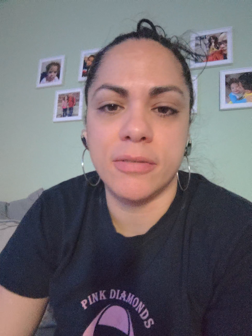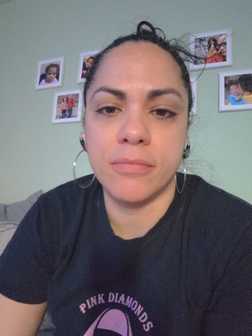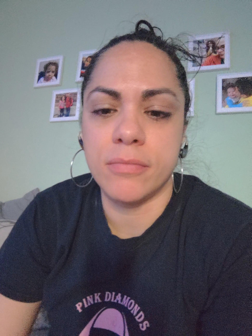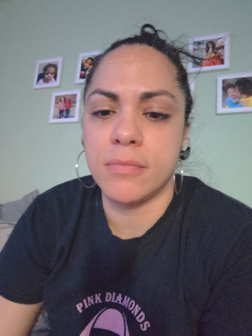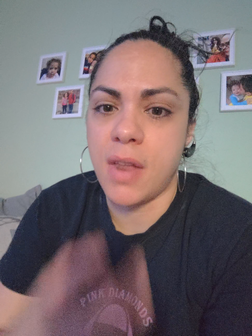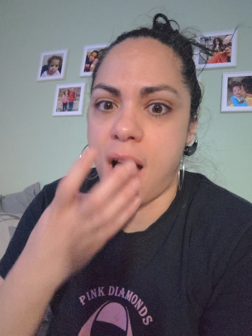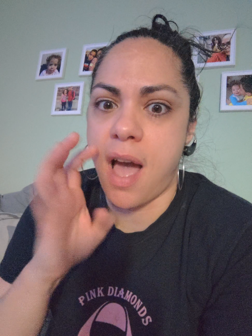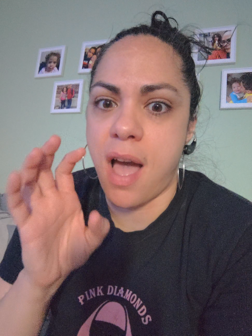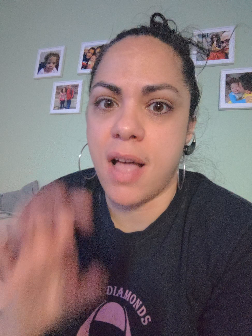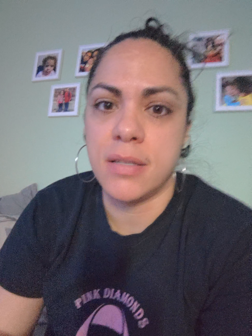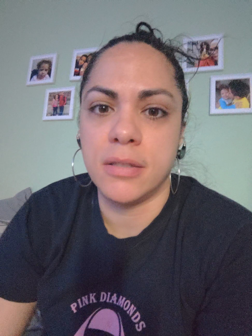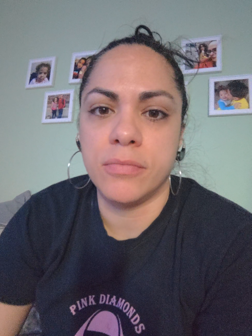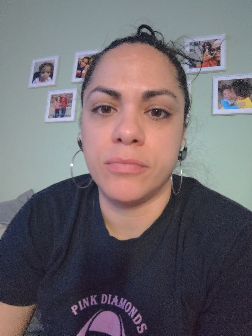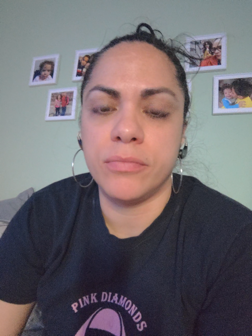hot